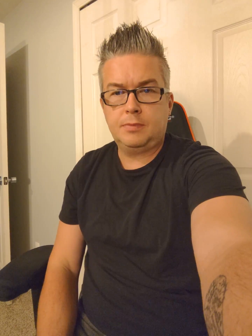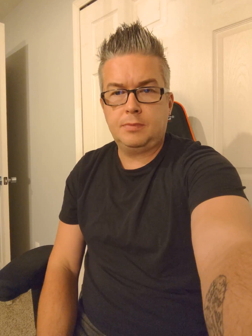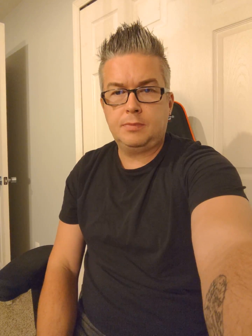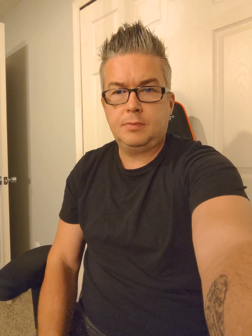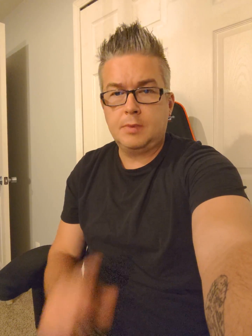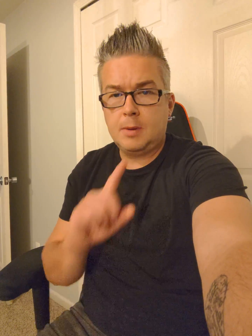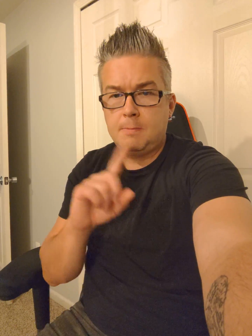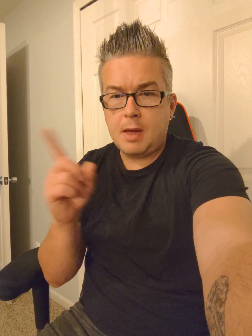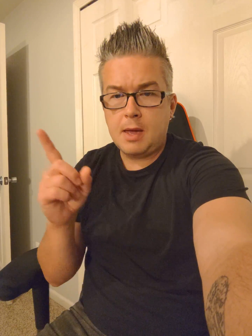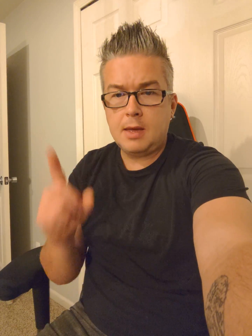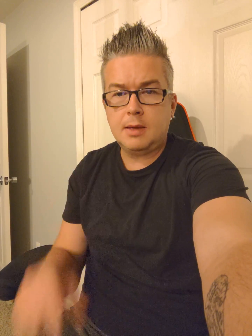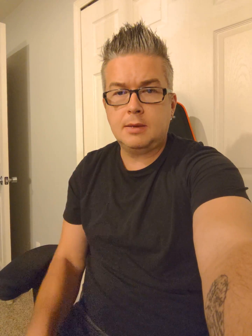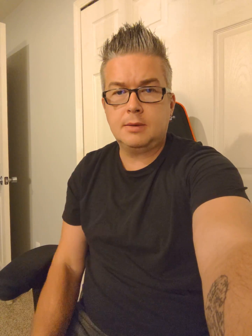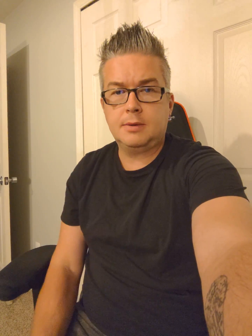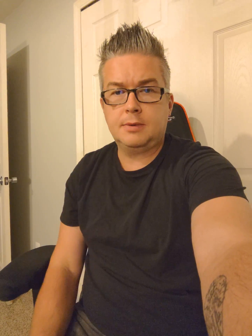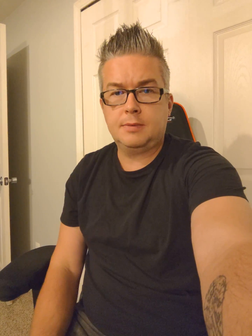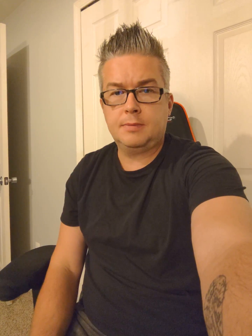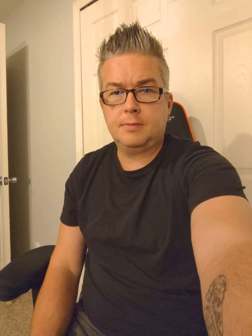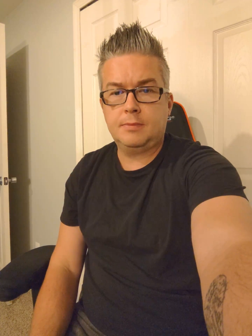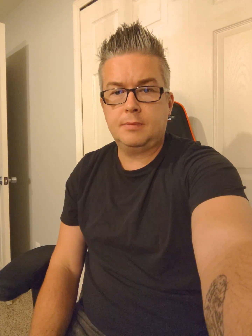but